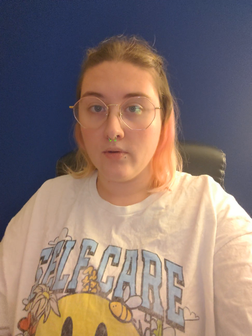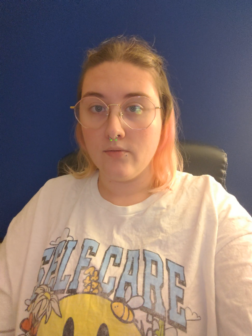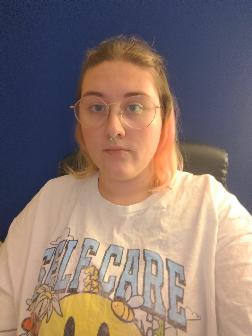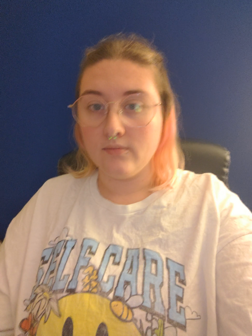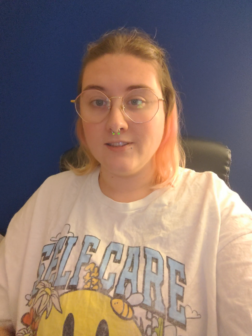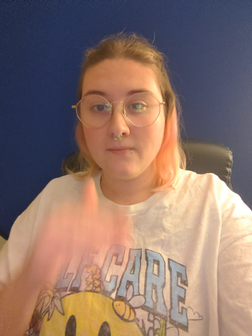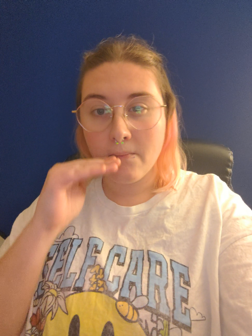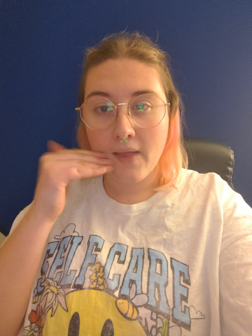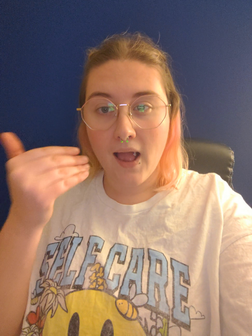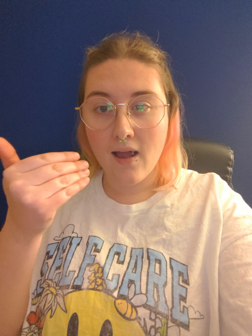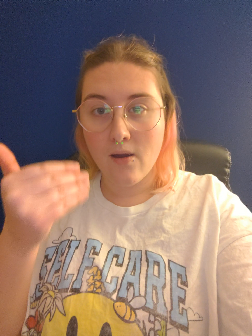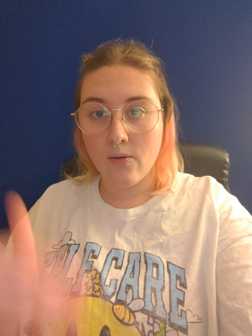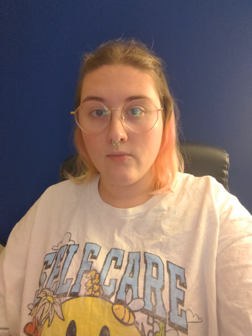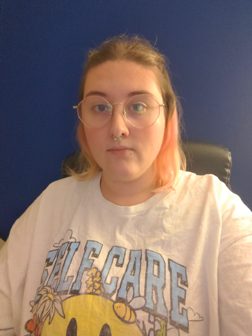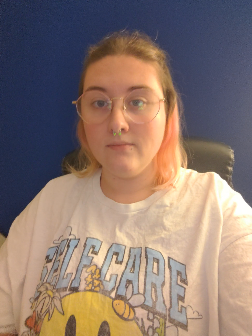smile